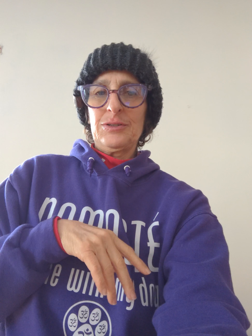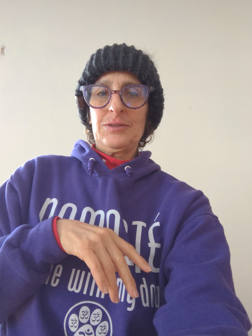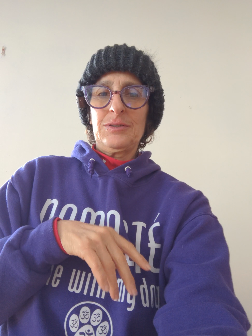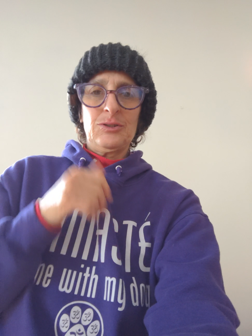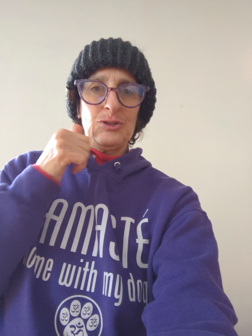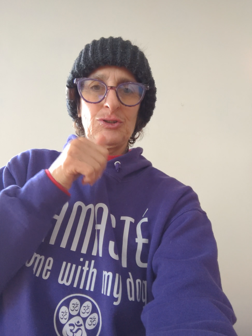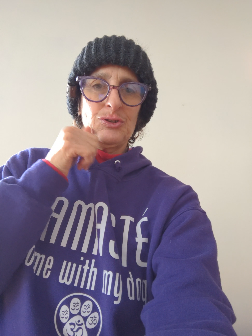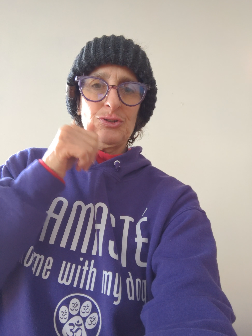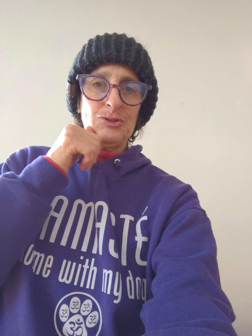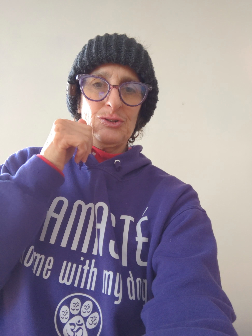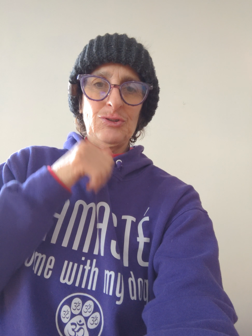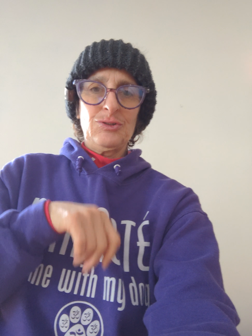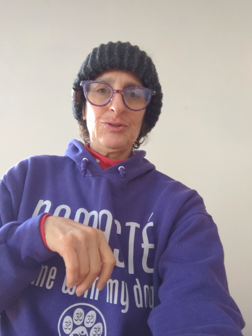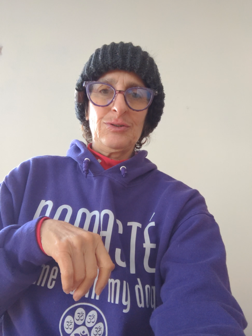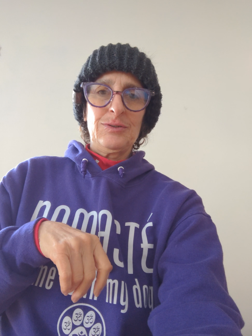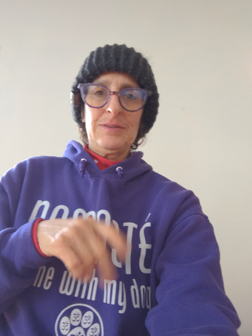girl